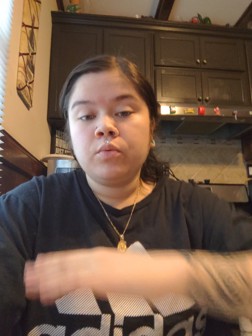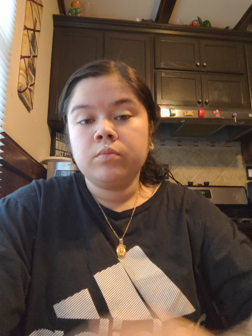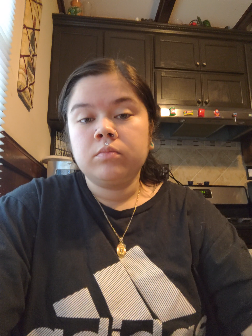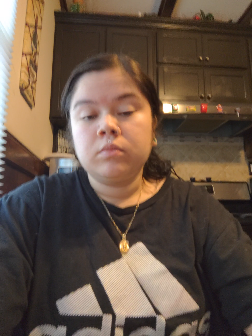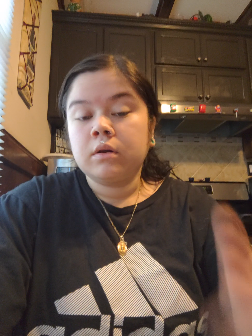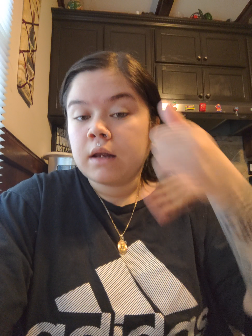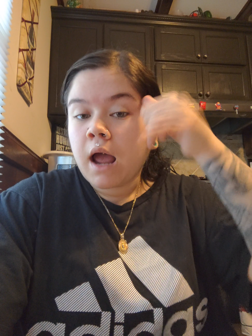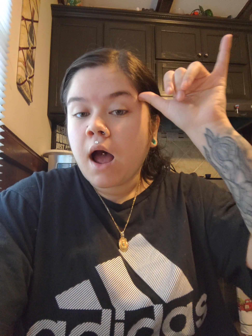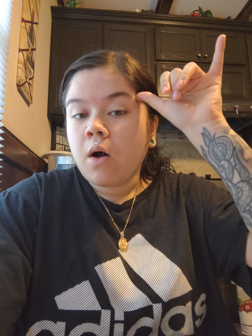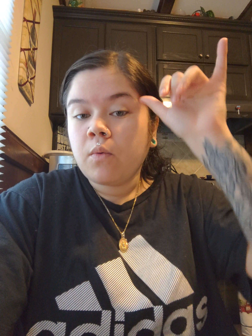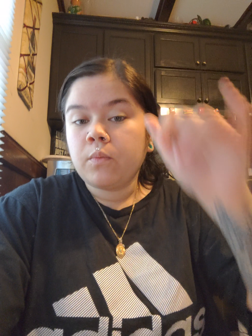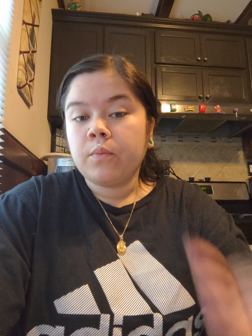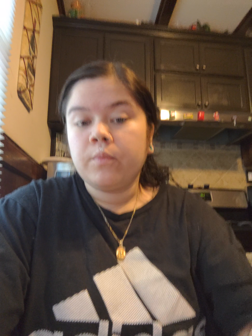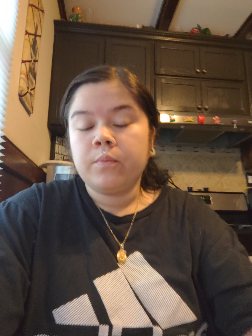cow